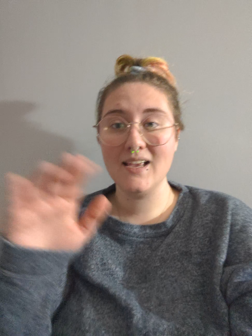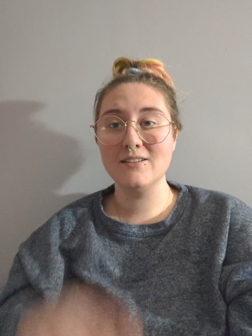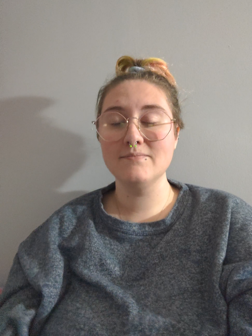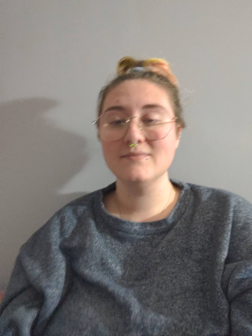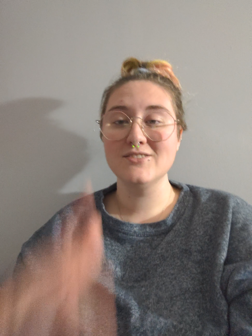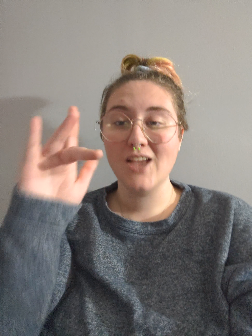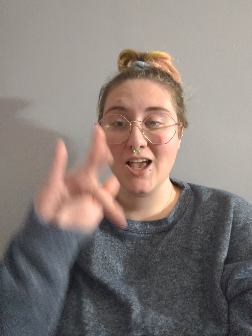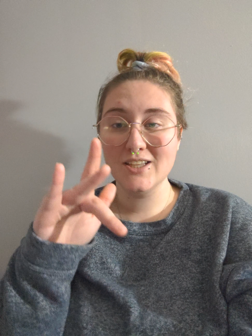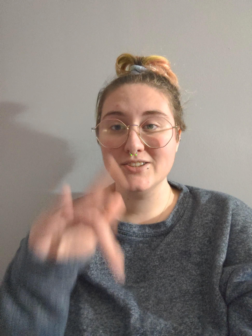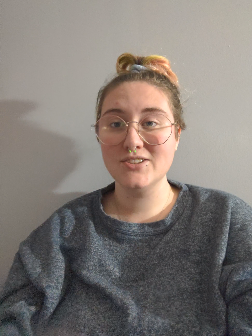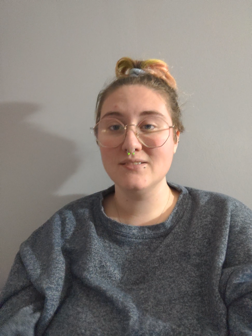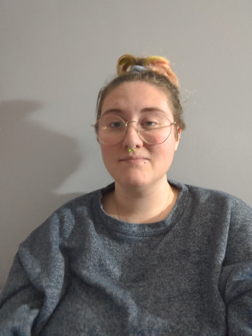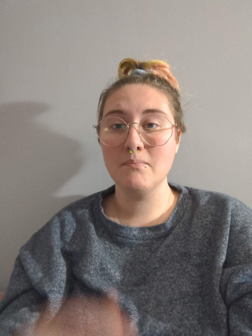touch